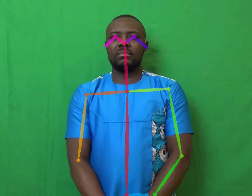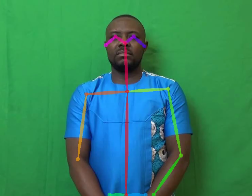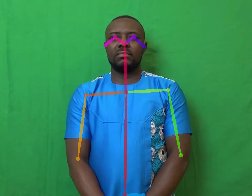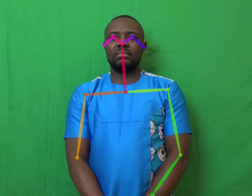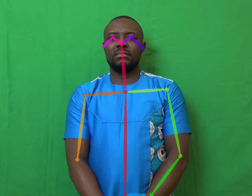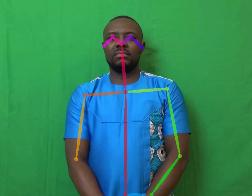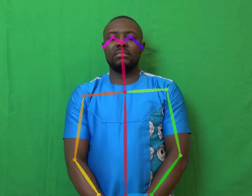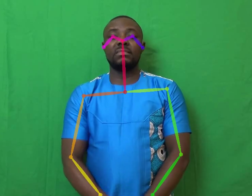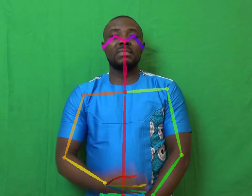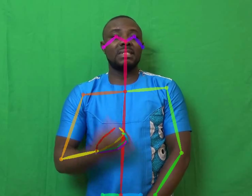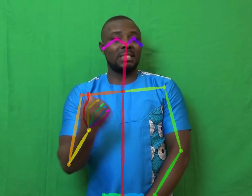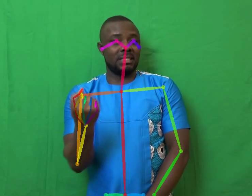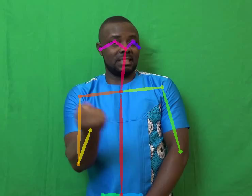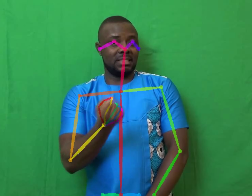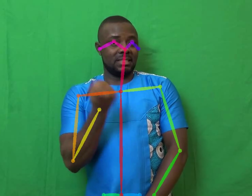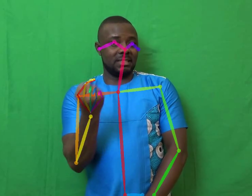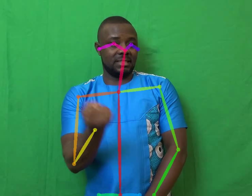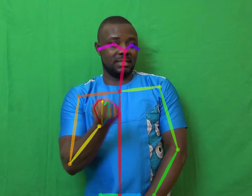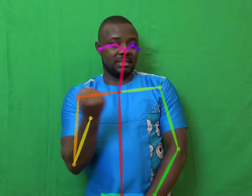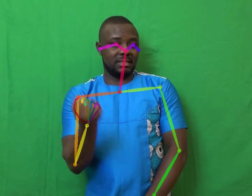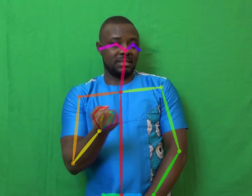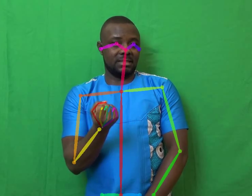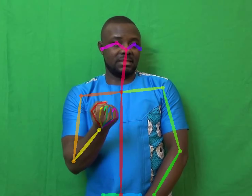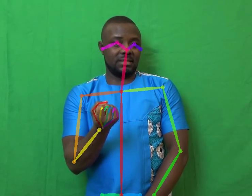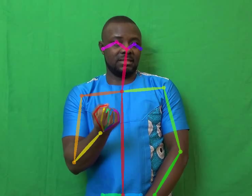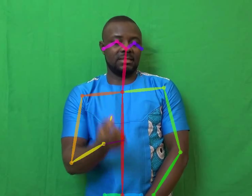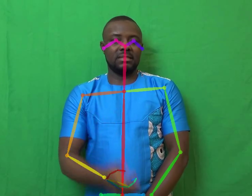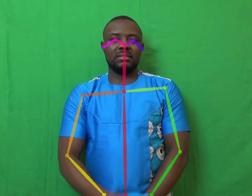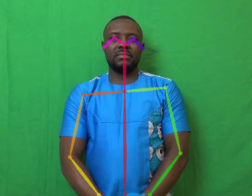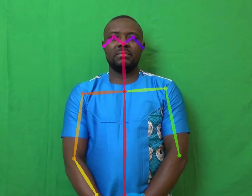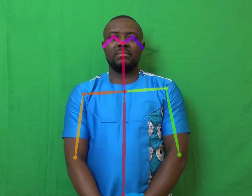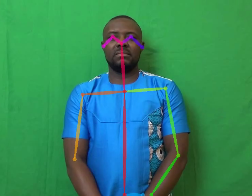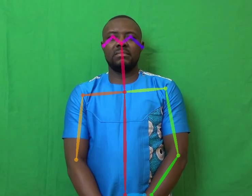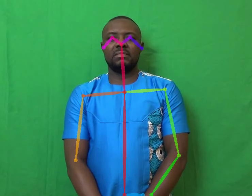Saturday